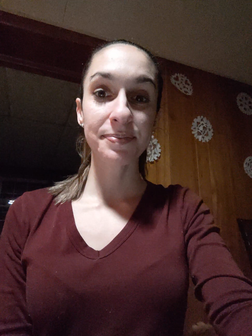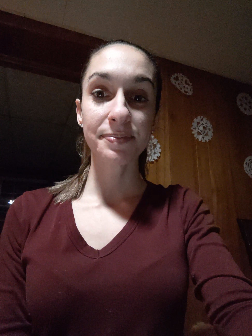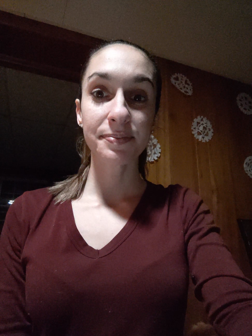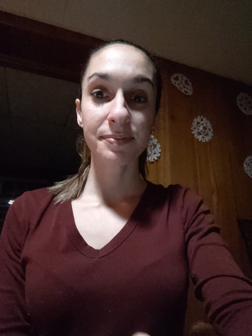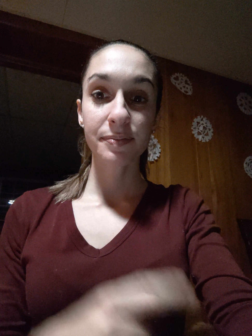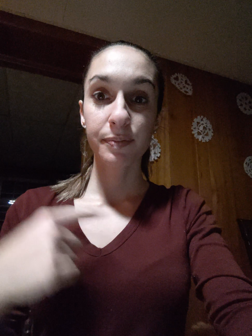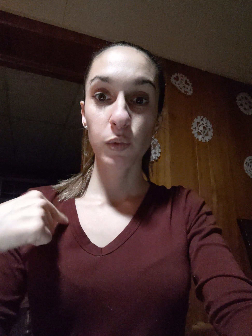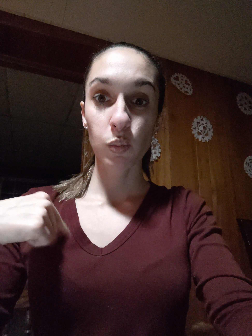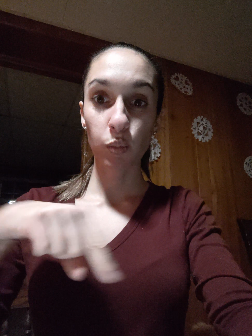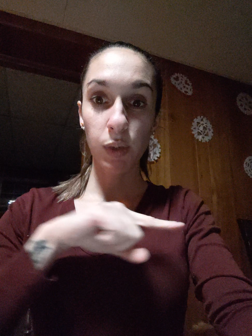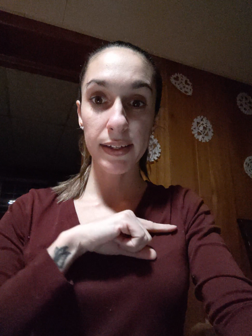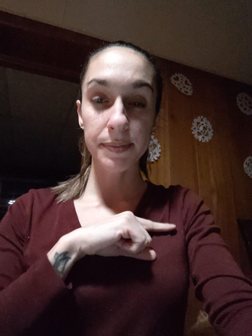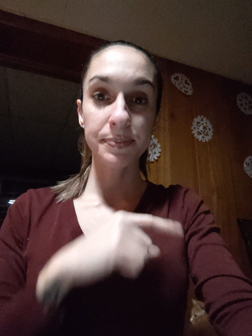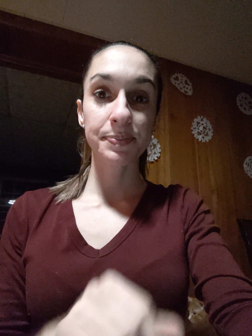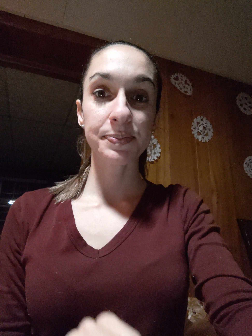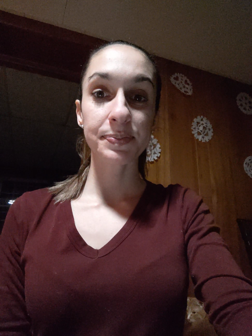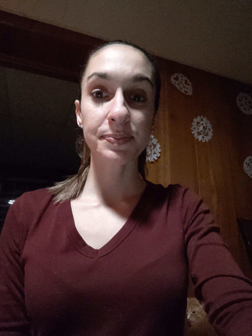we